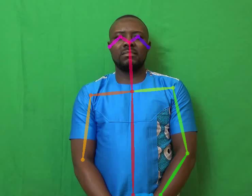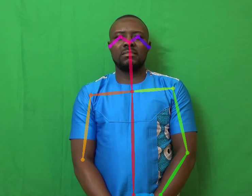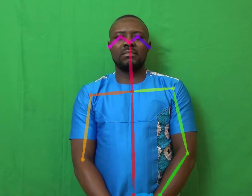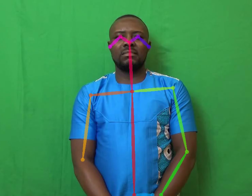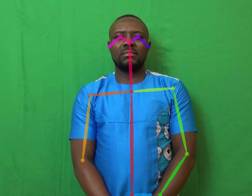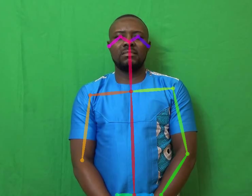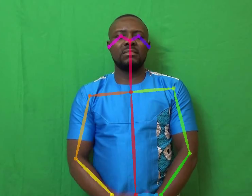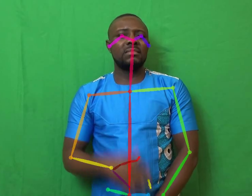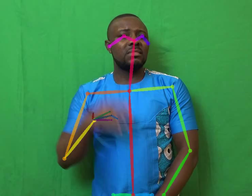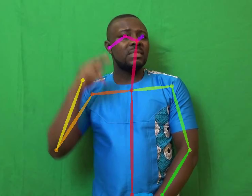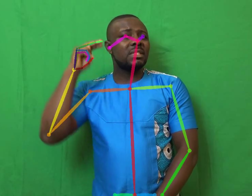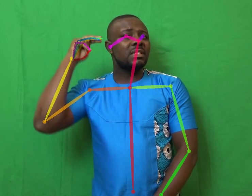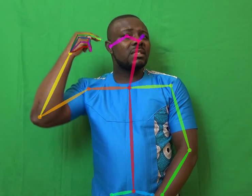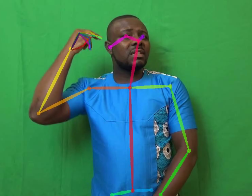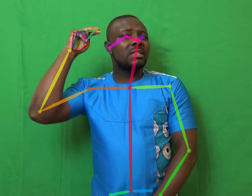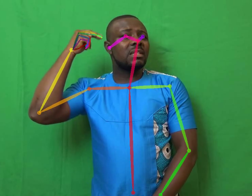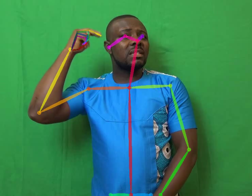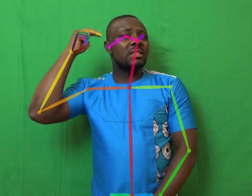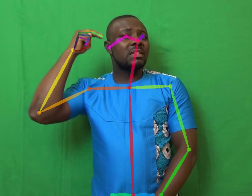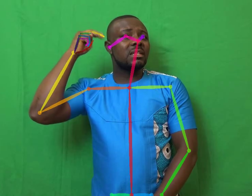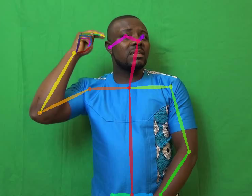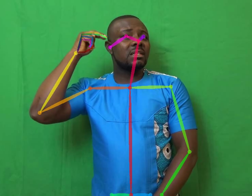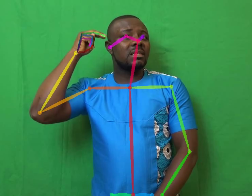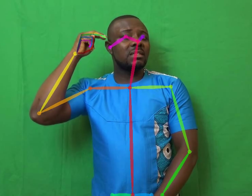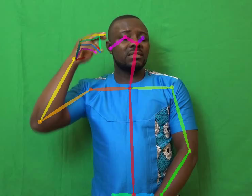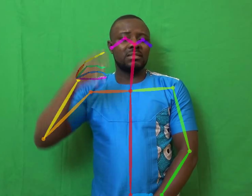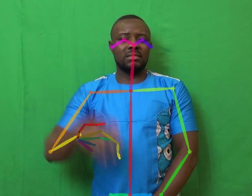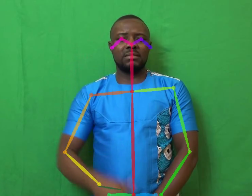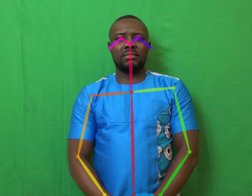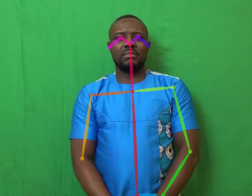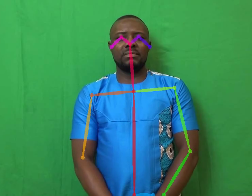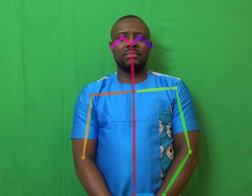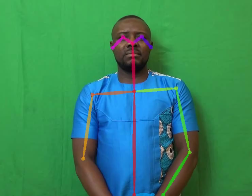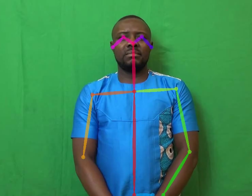nephew